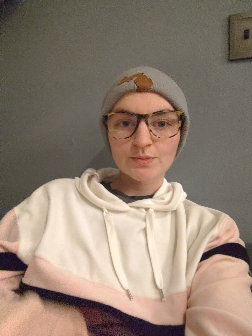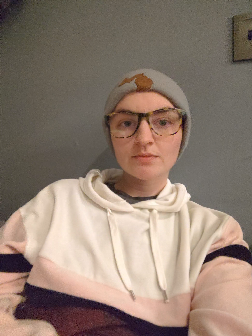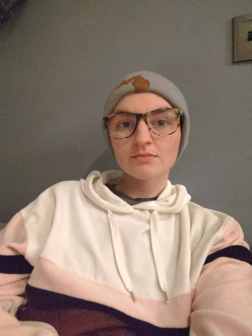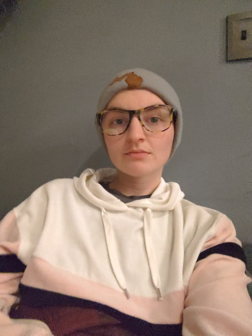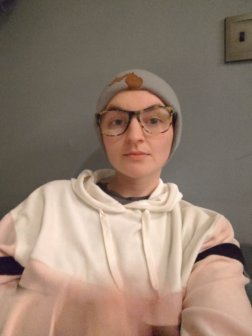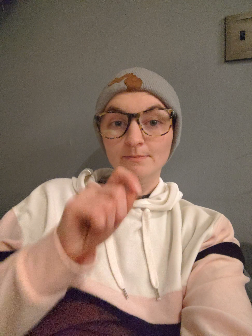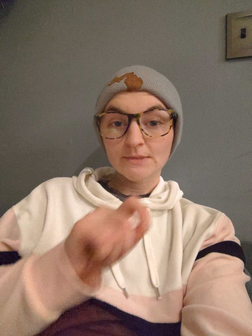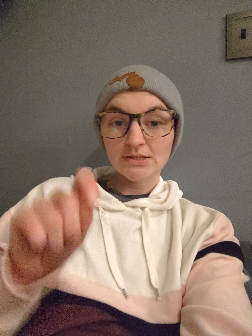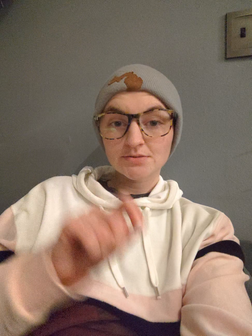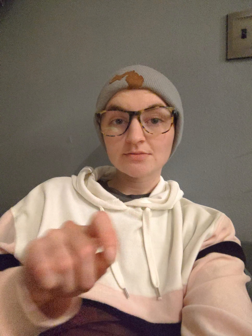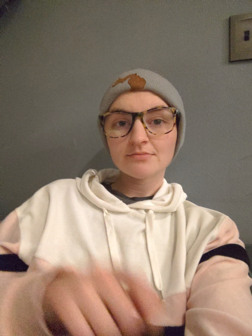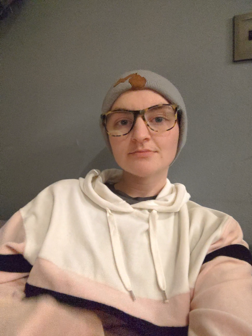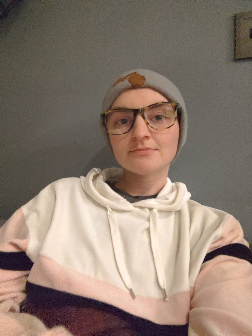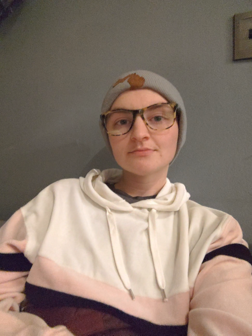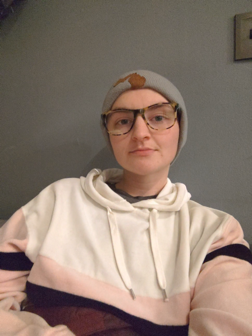pen